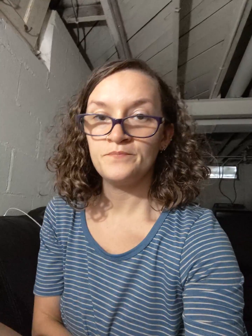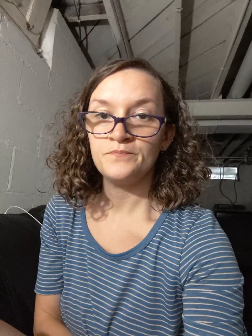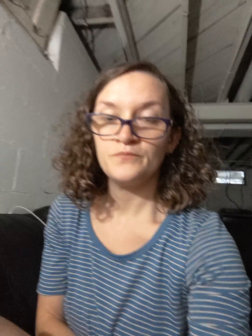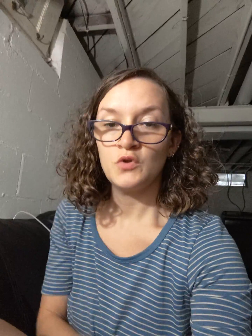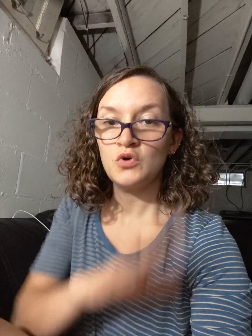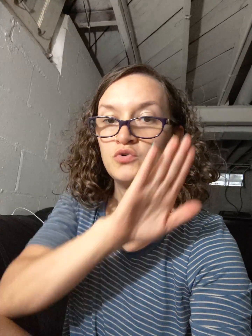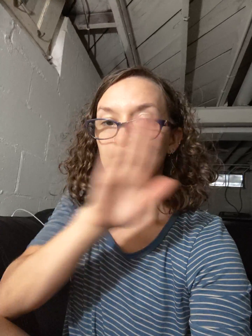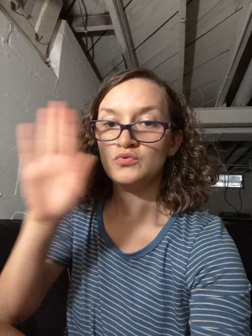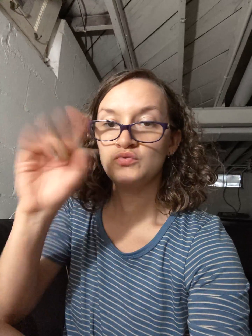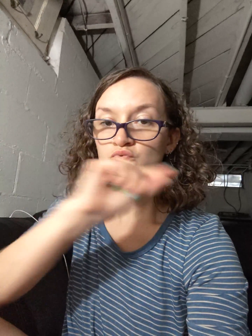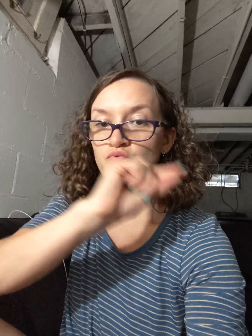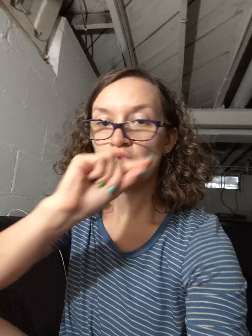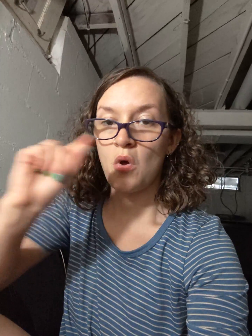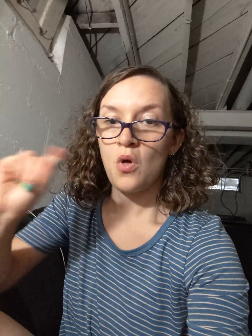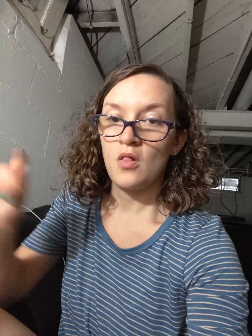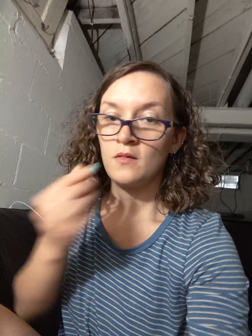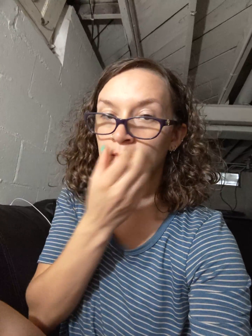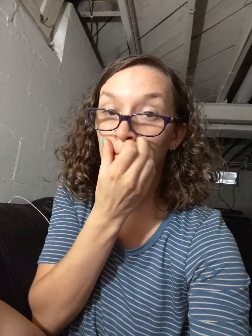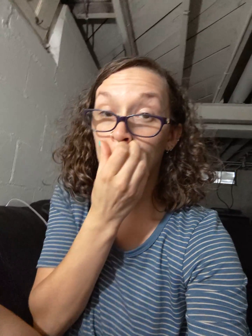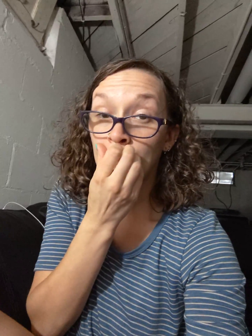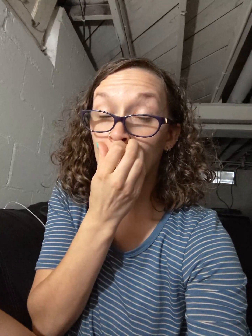chalk